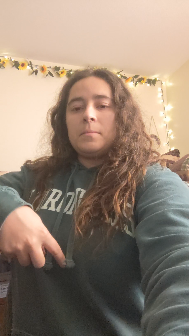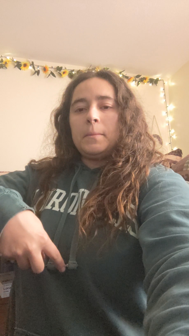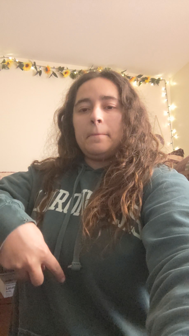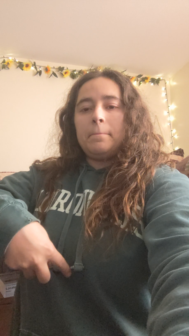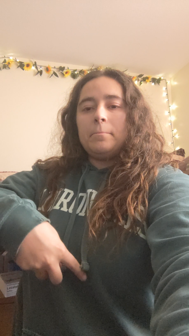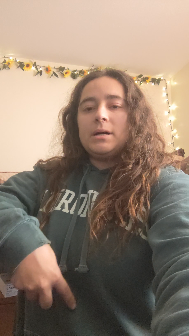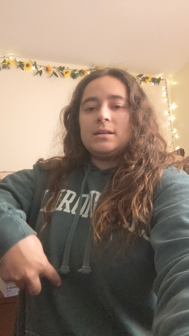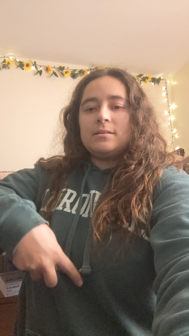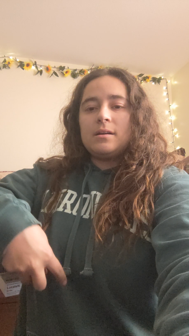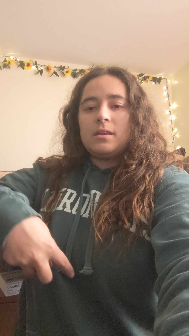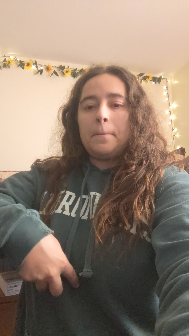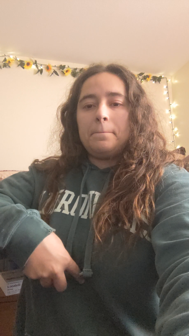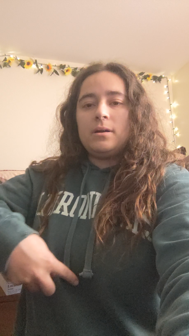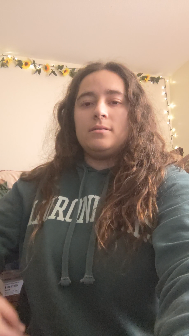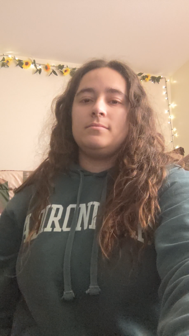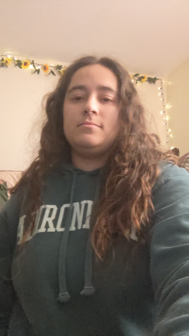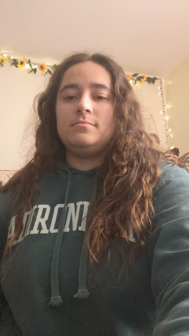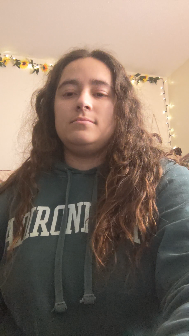belly button